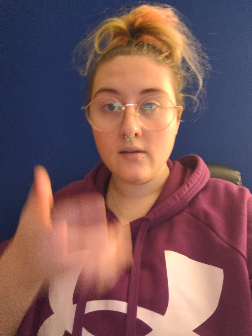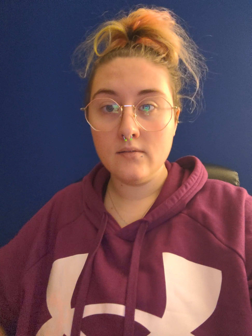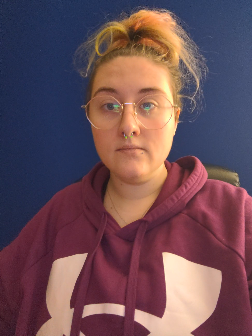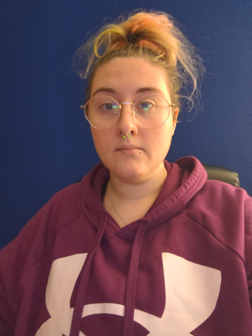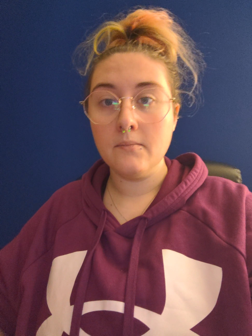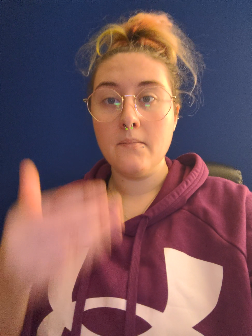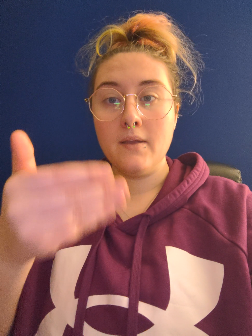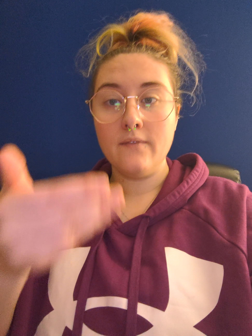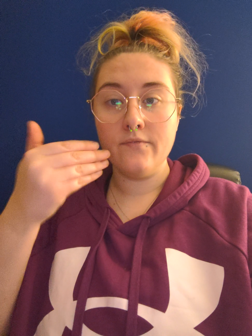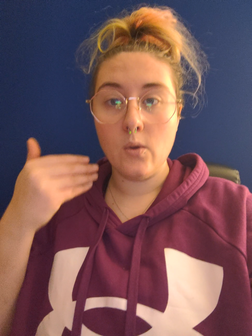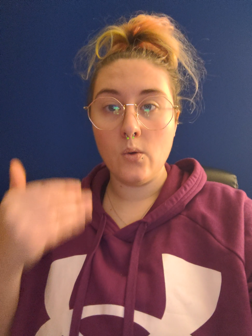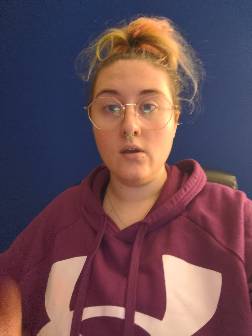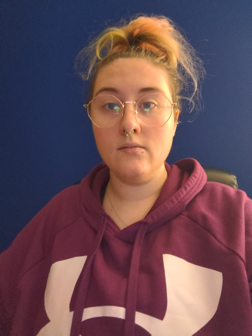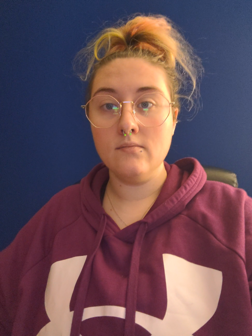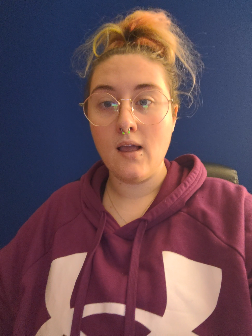before